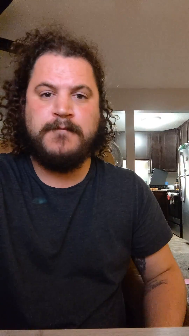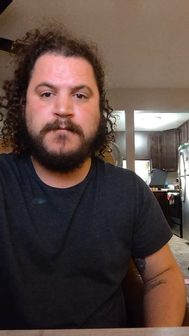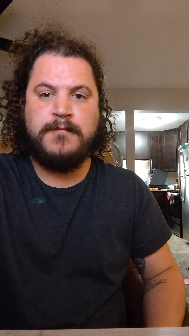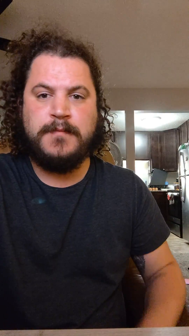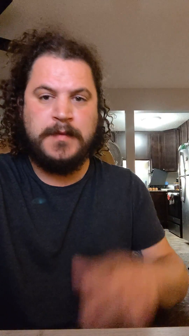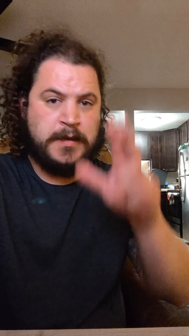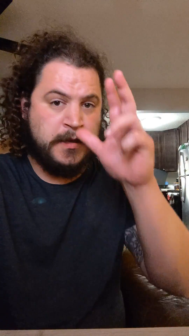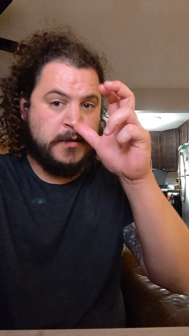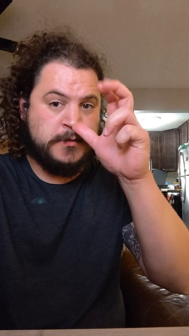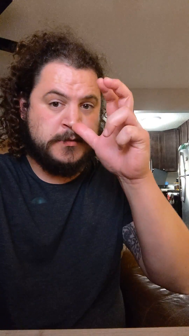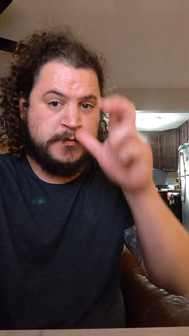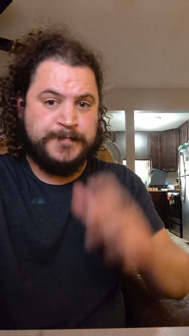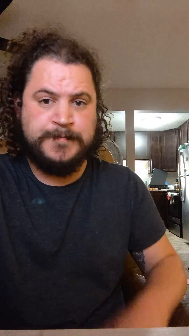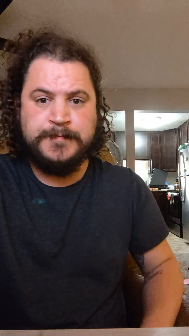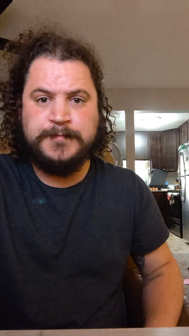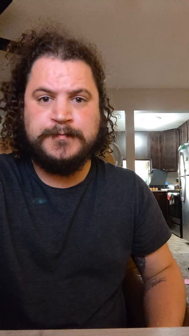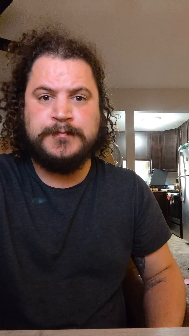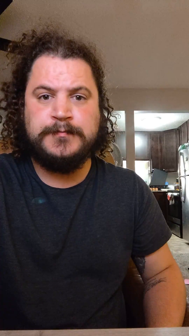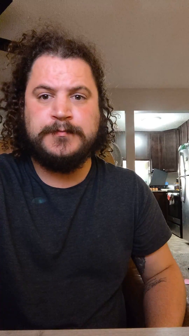ant